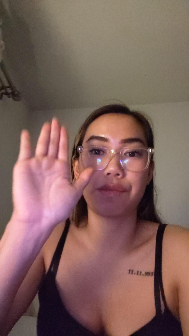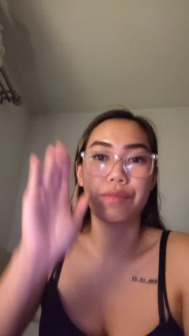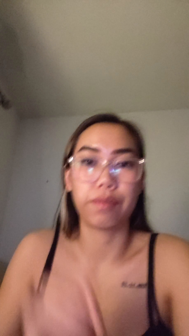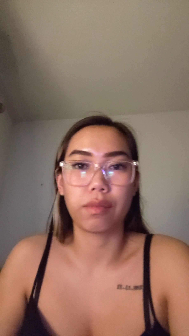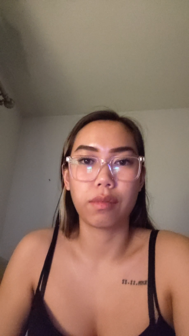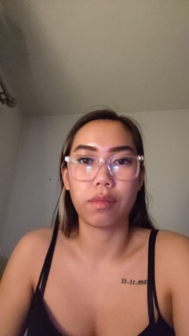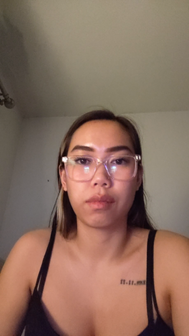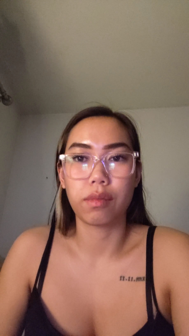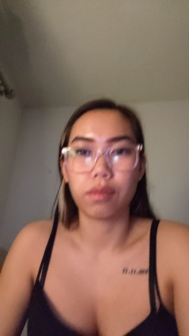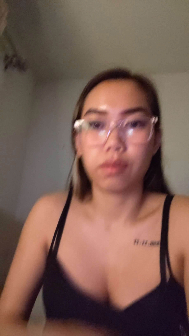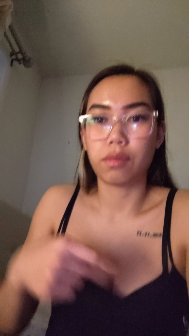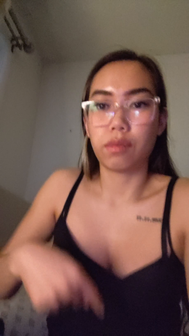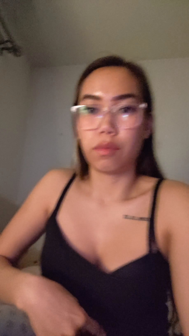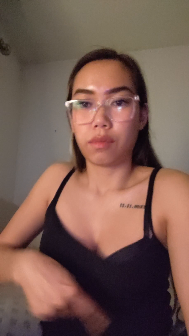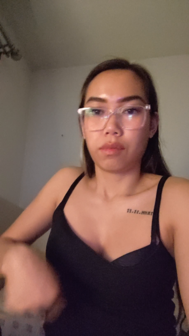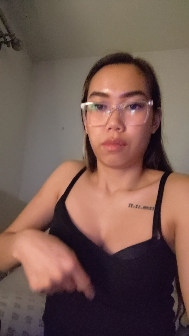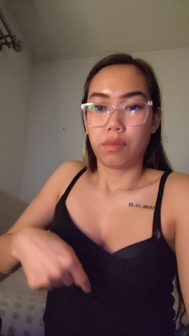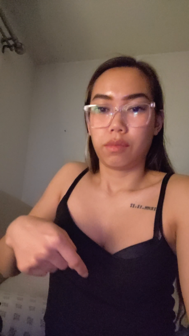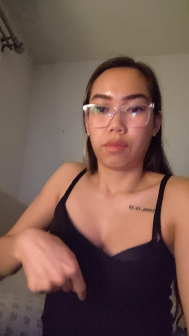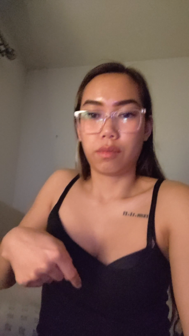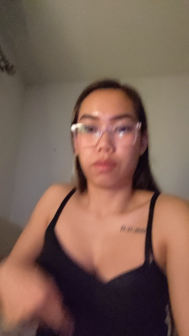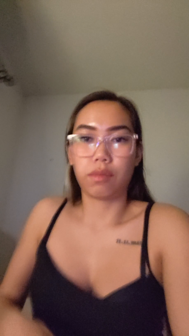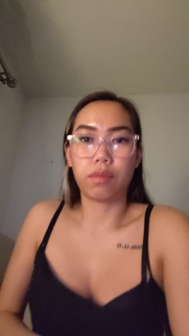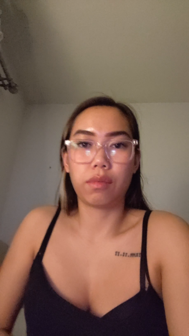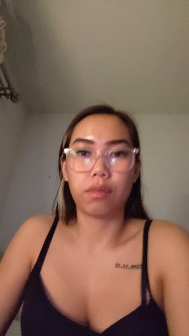belly button